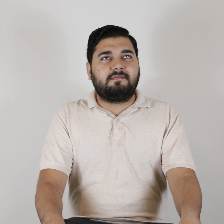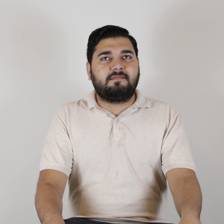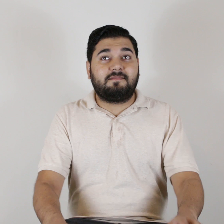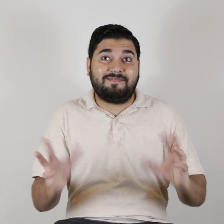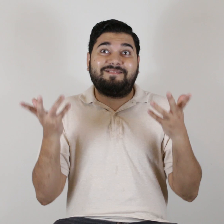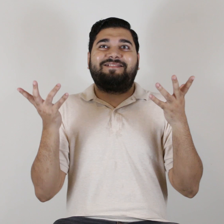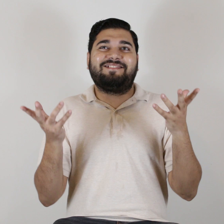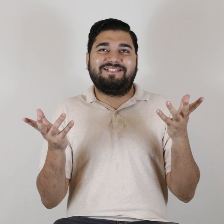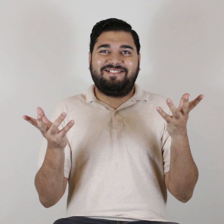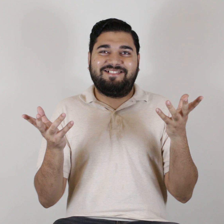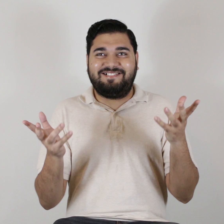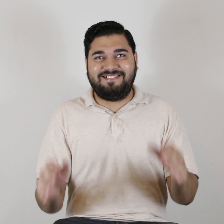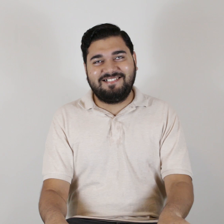surprise